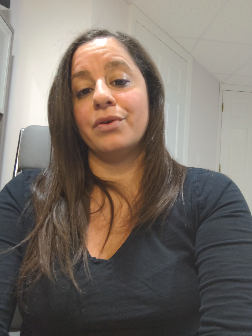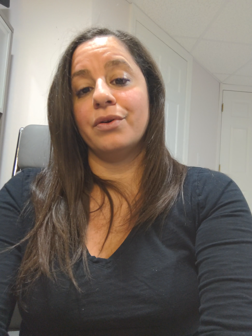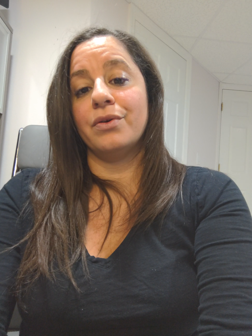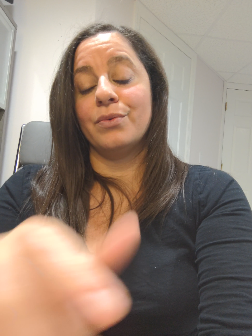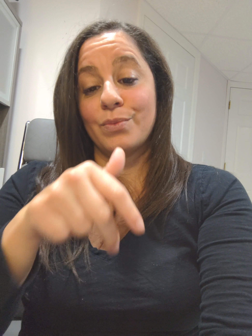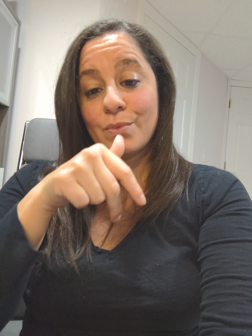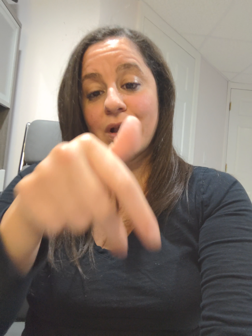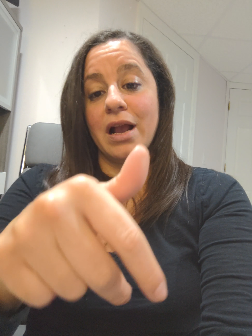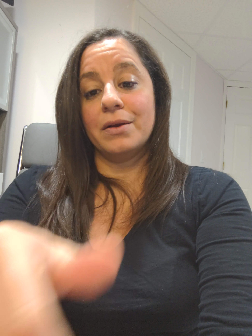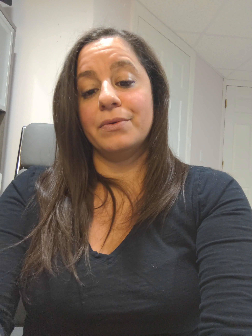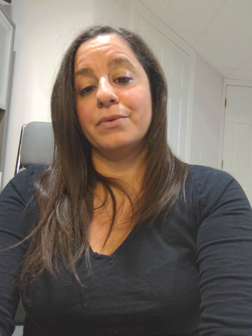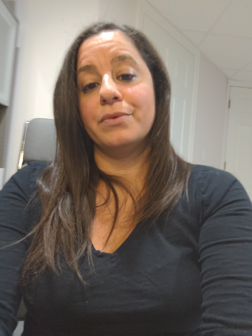ride